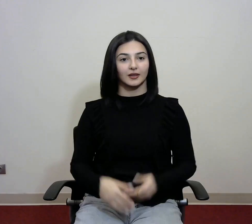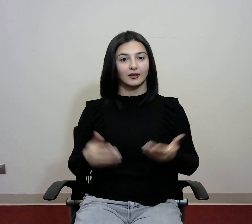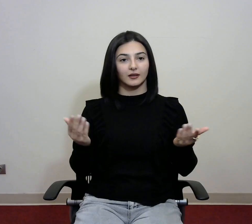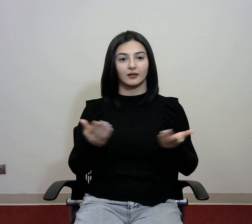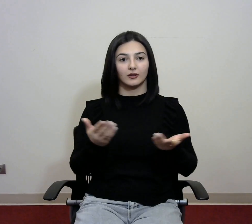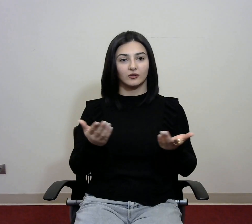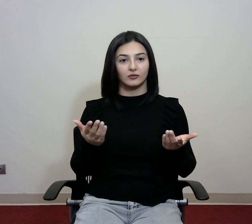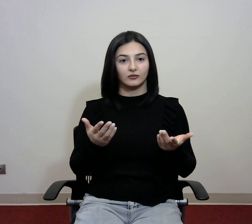hansı